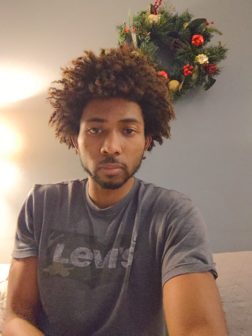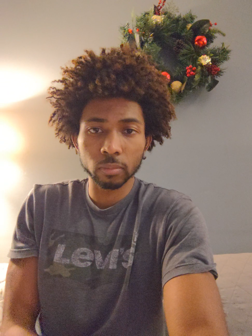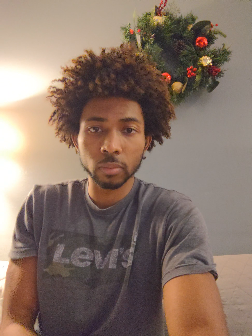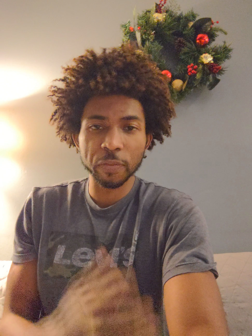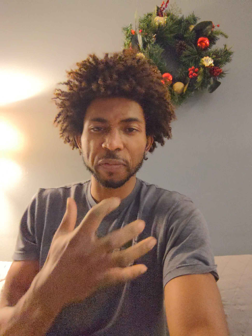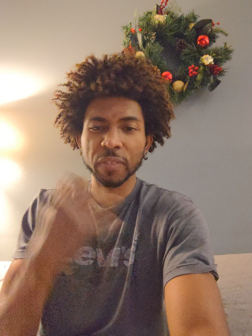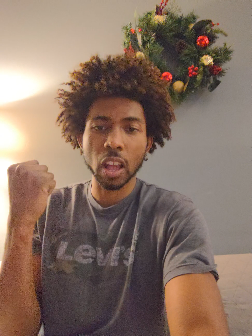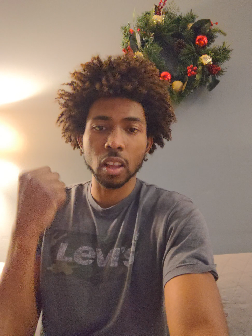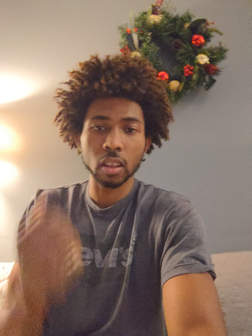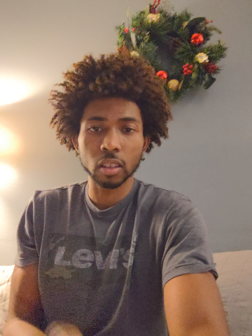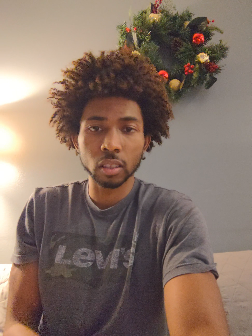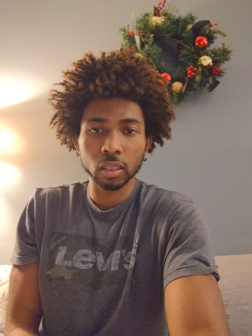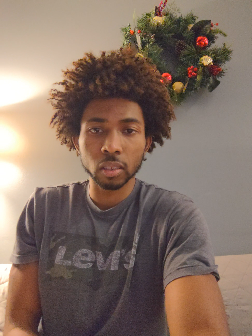fast